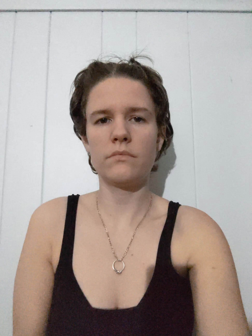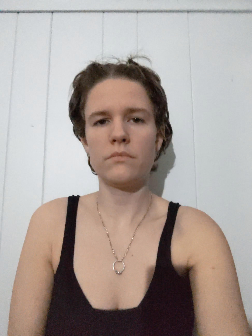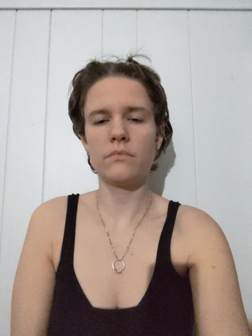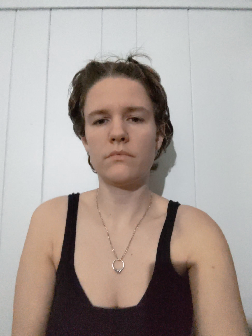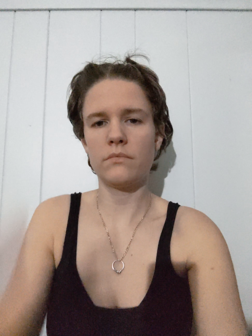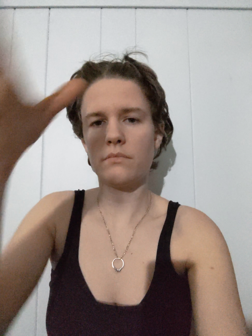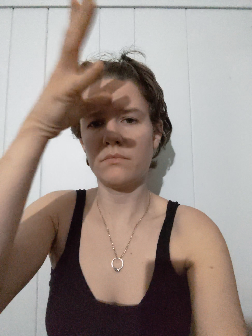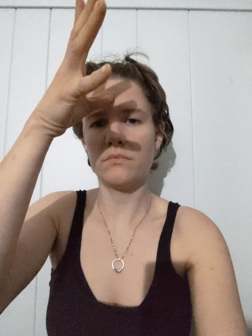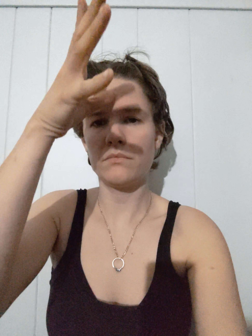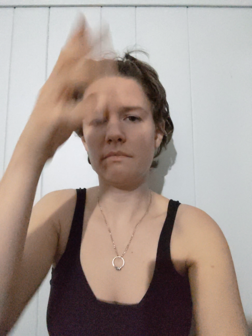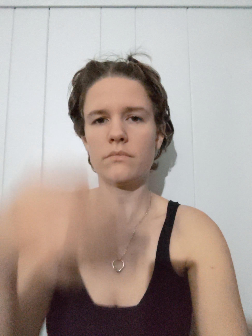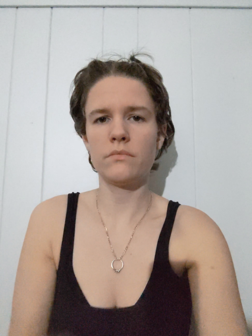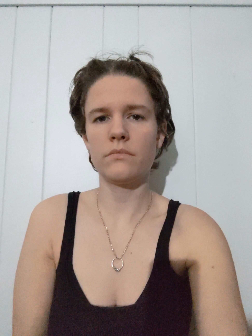dad